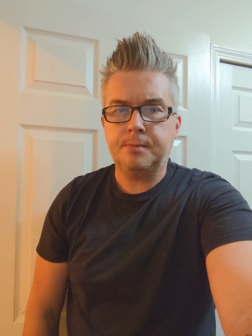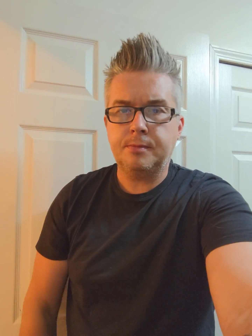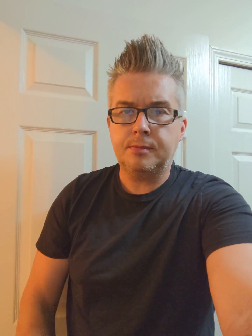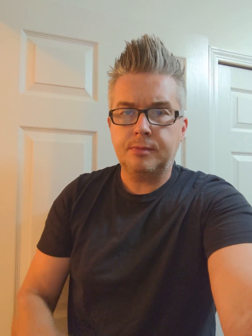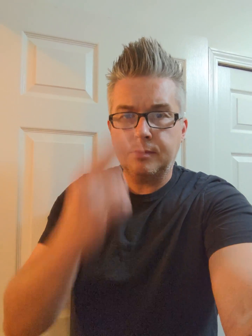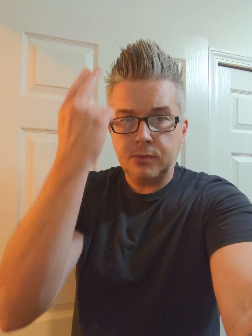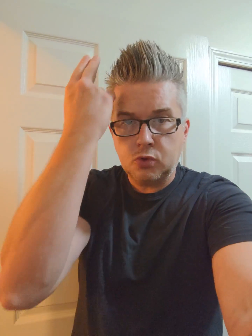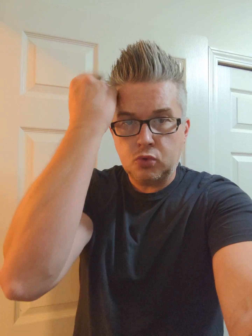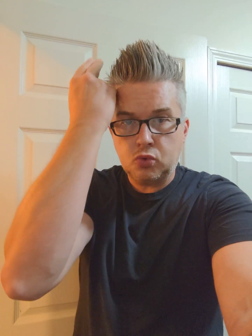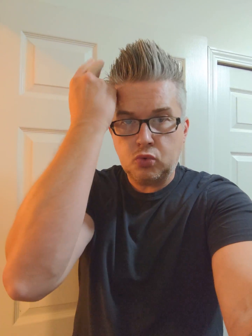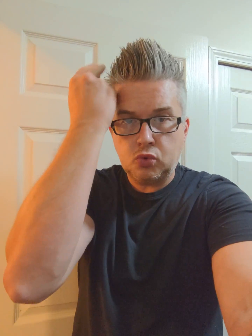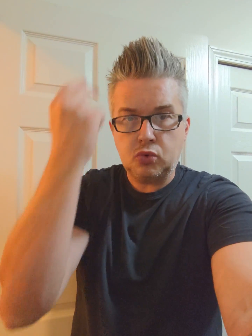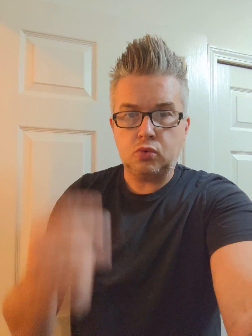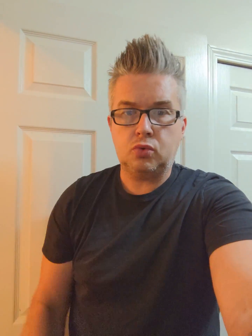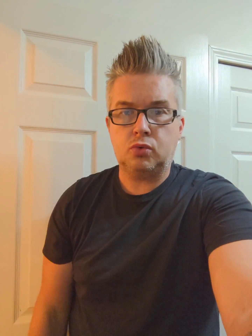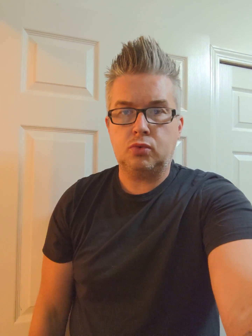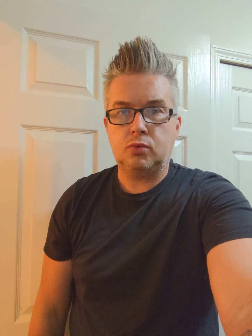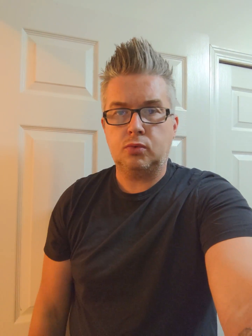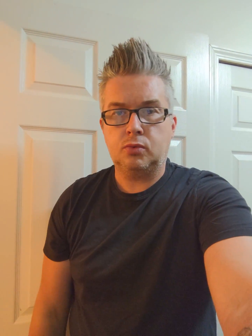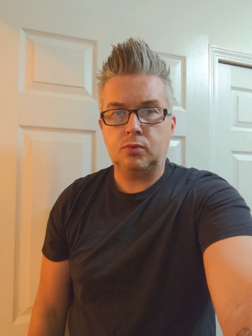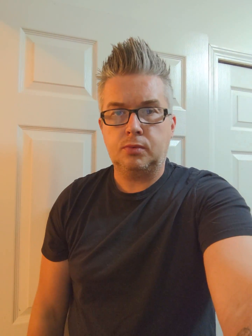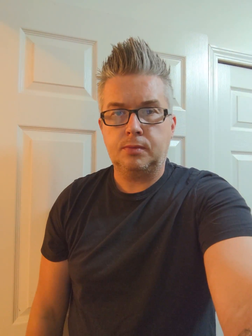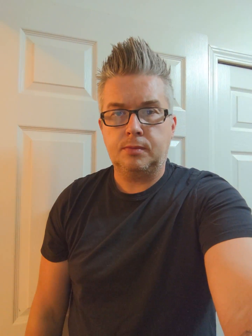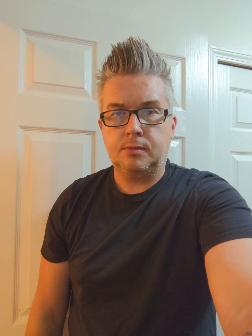rabbit